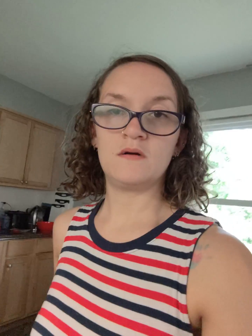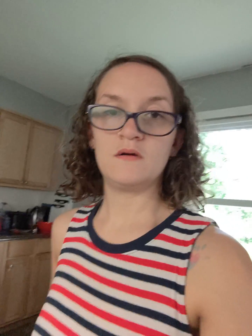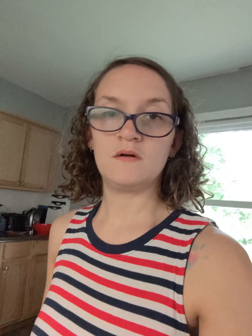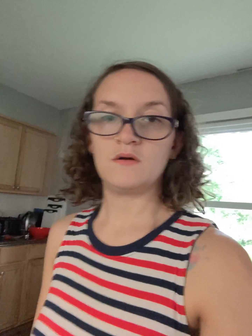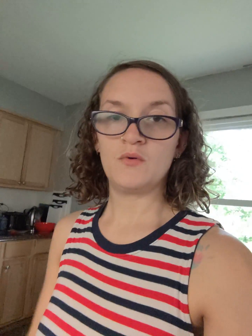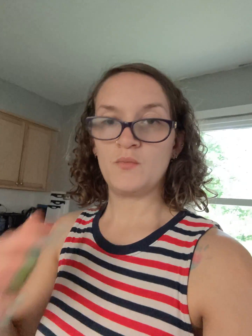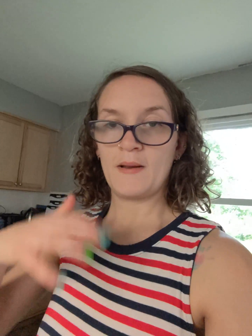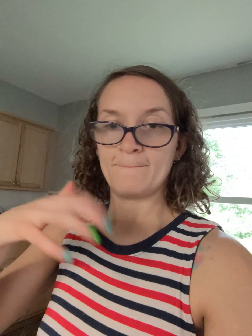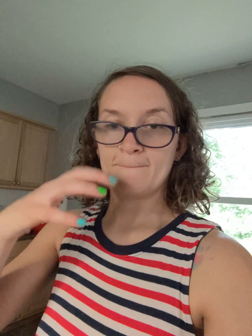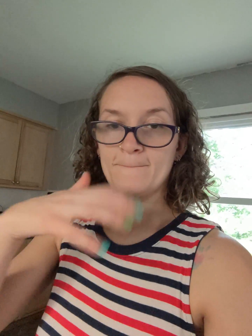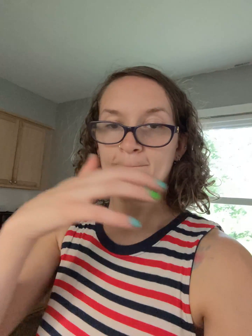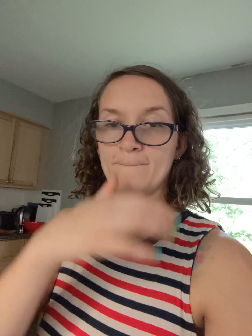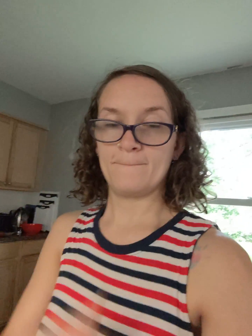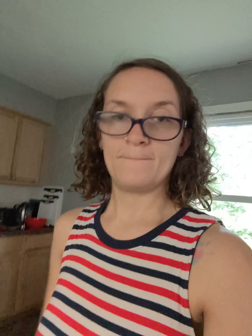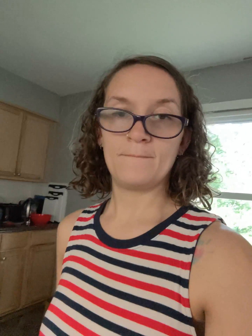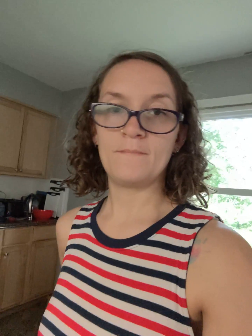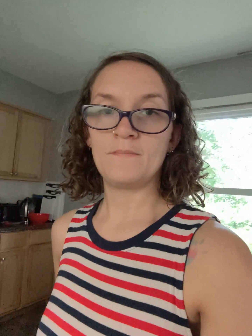grapes